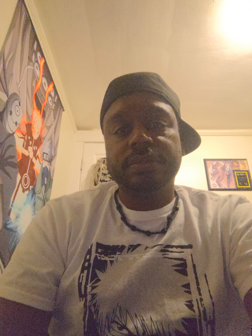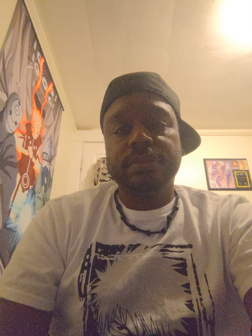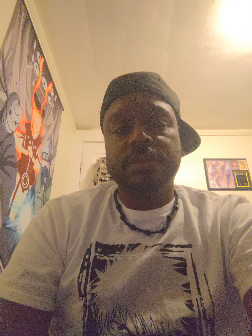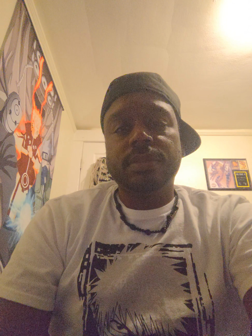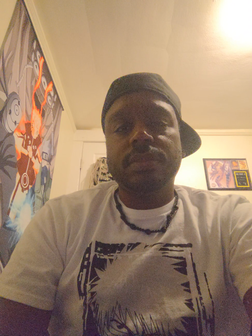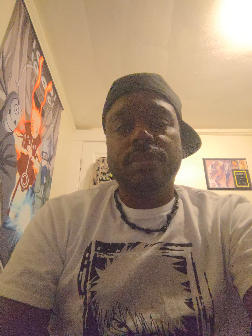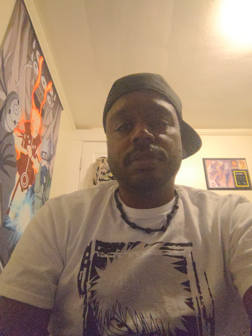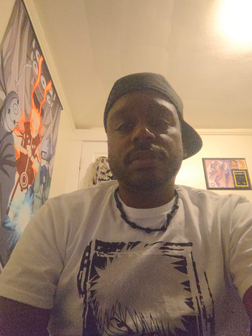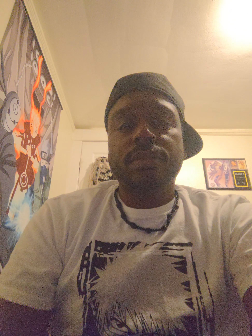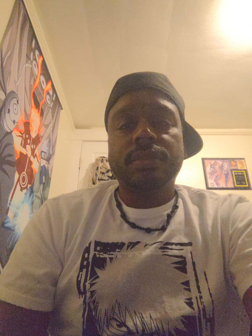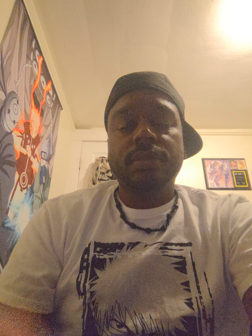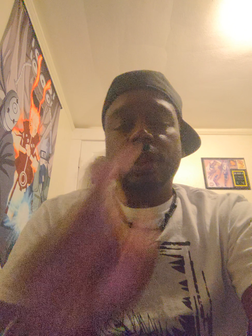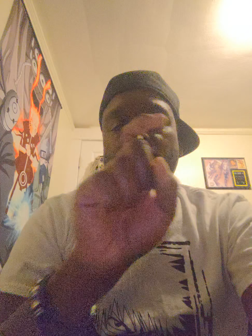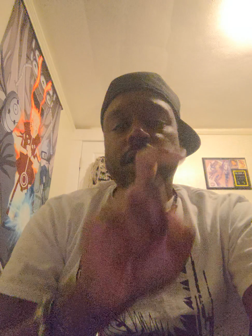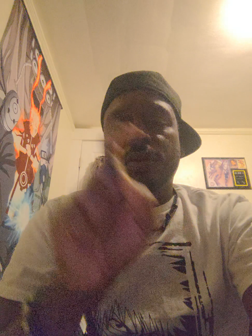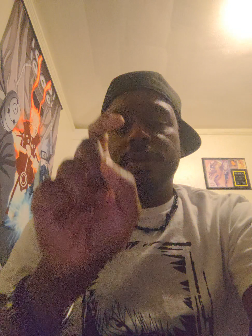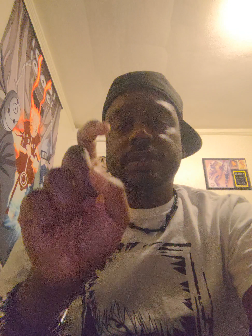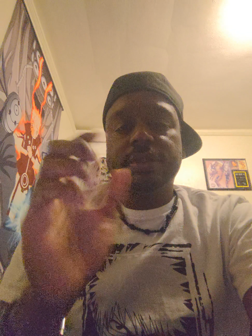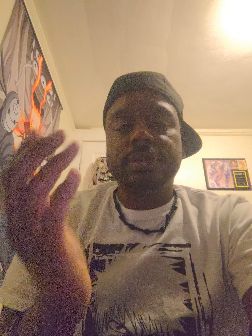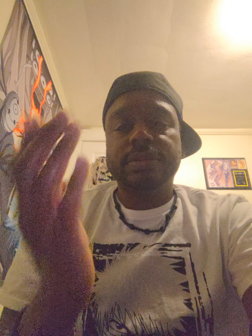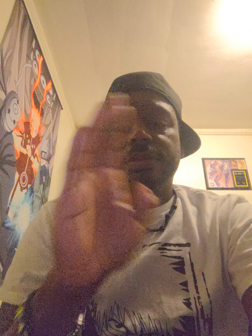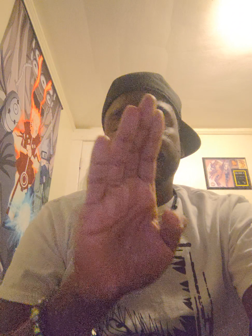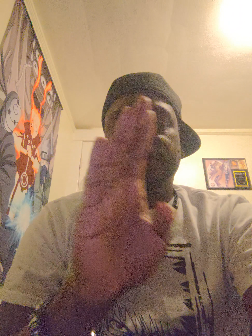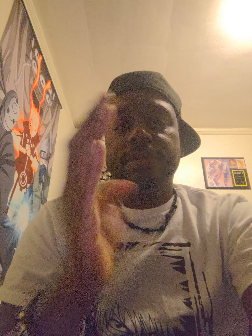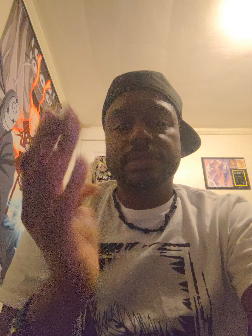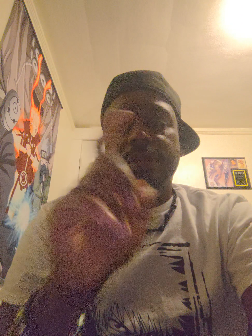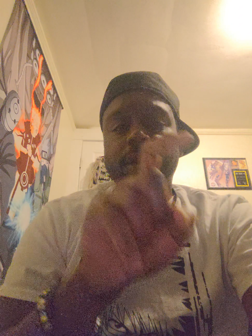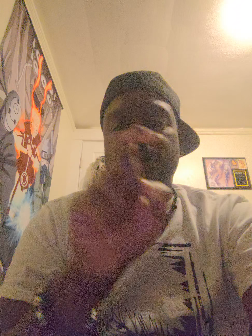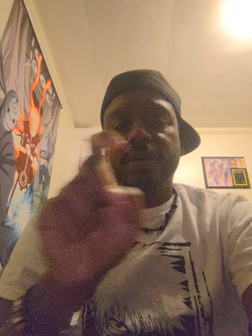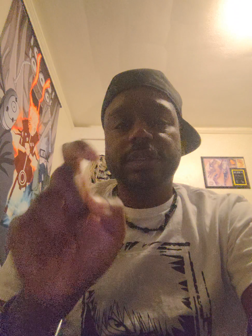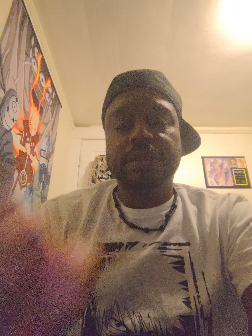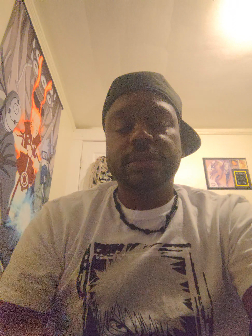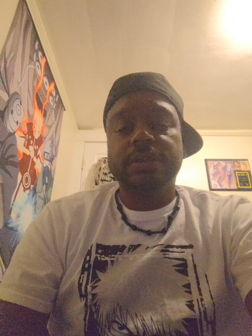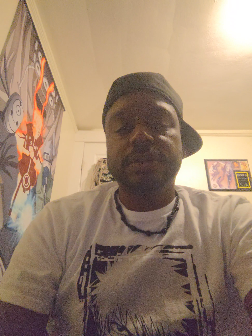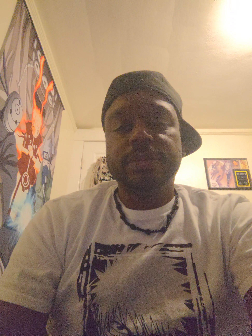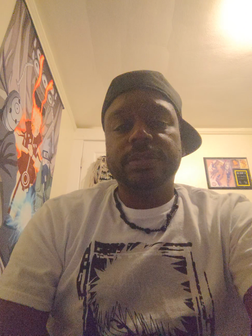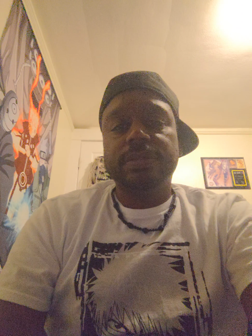closet